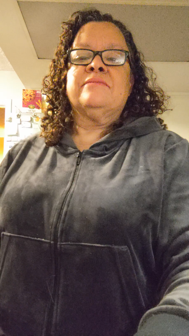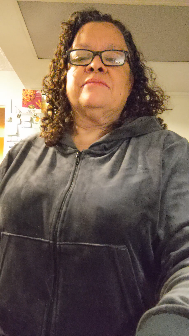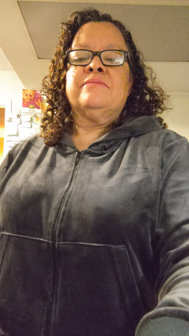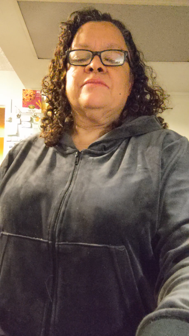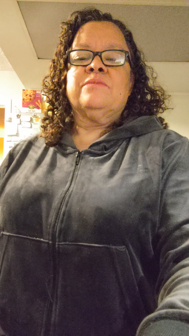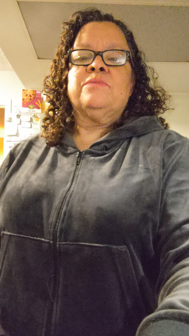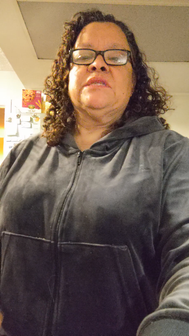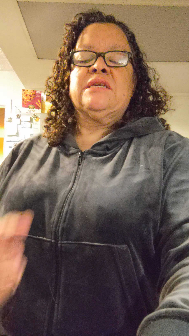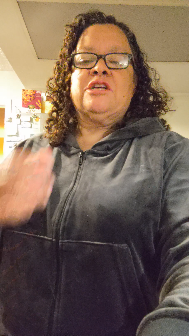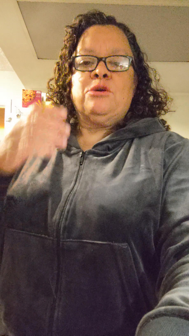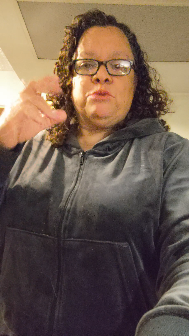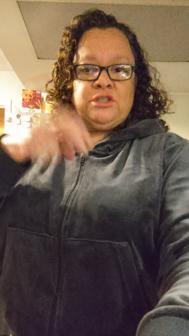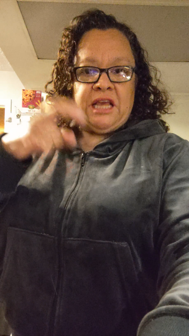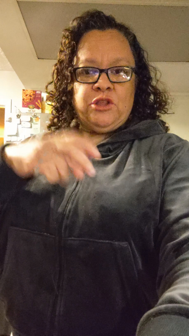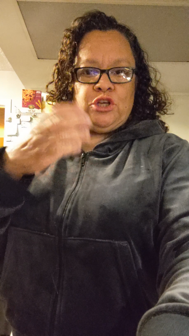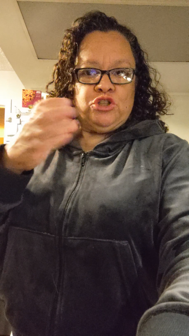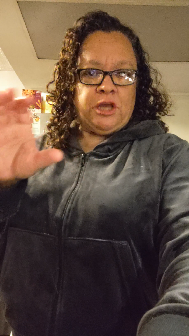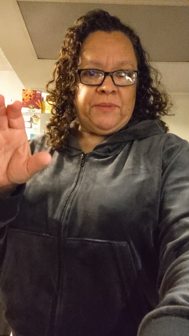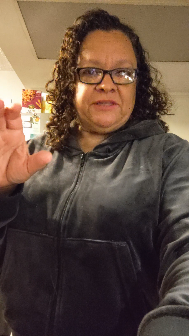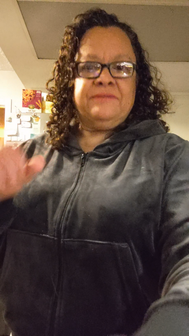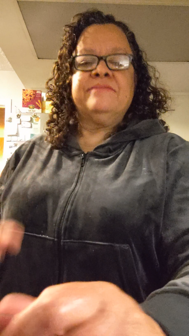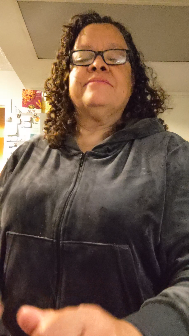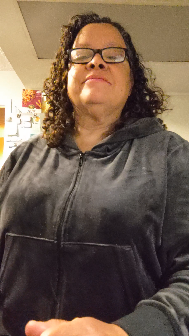potato chip